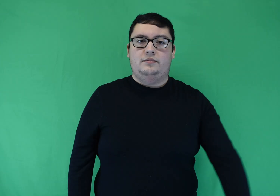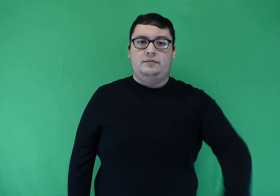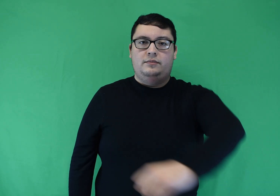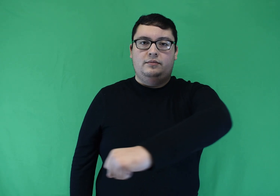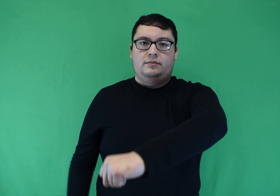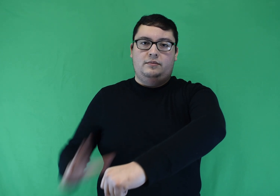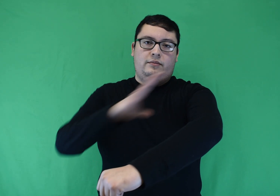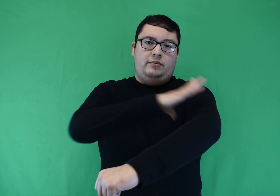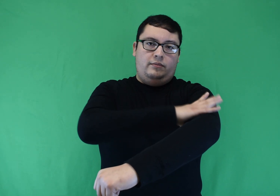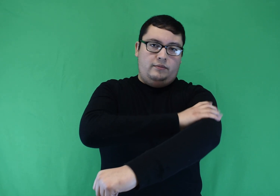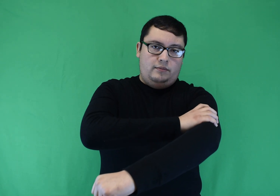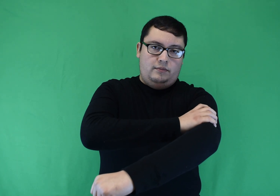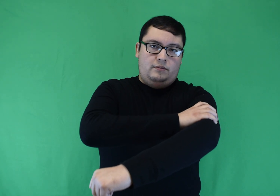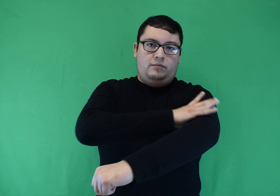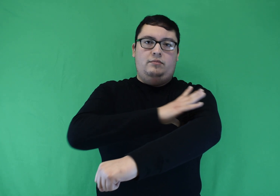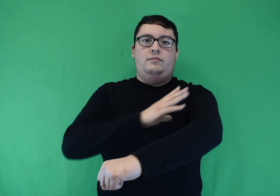presión arterial